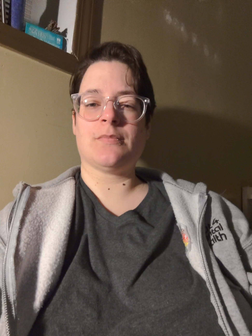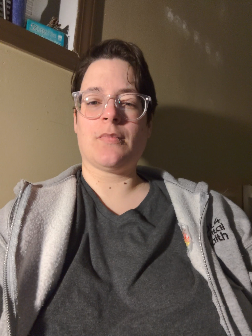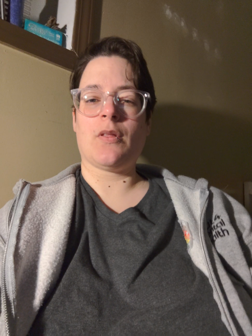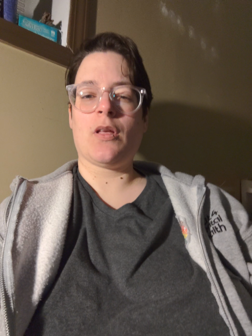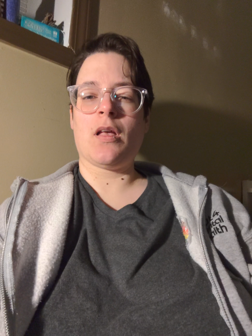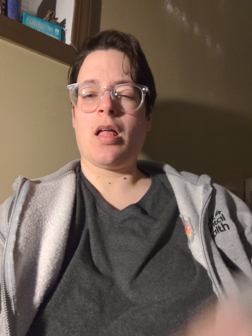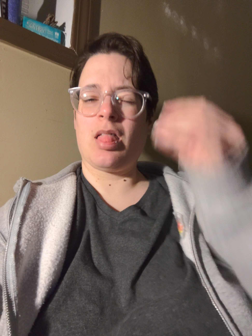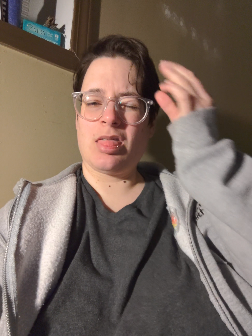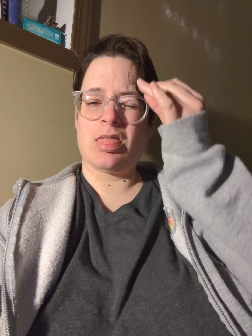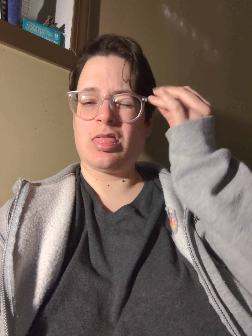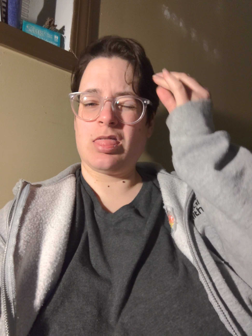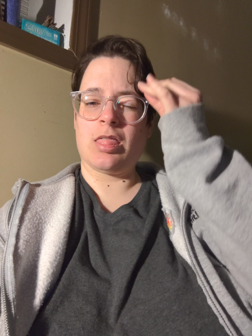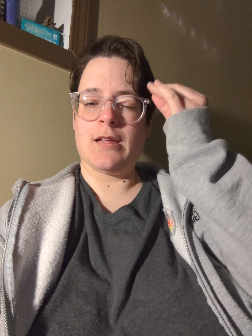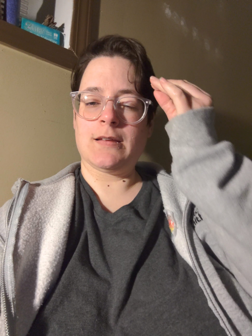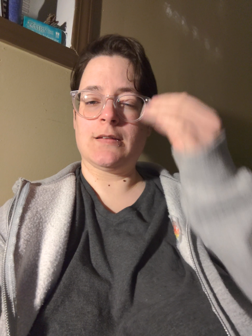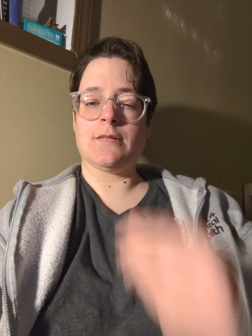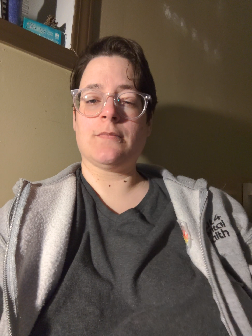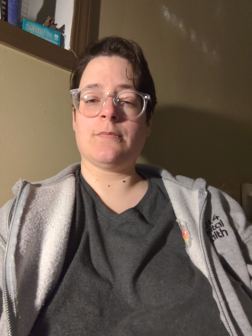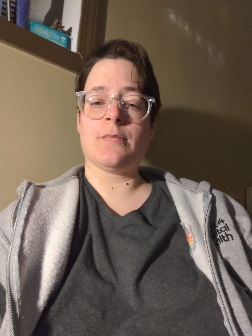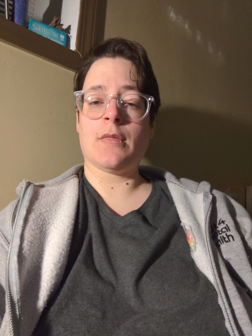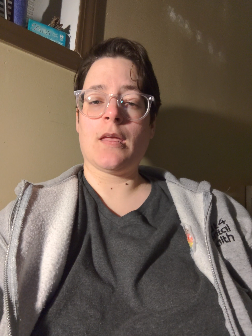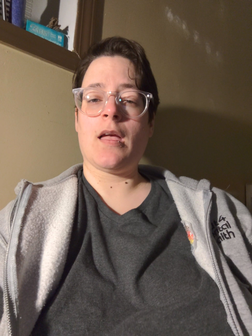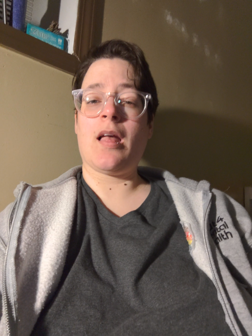think